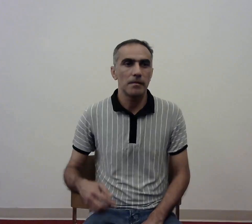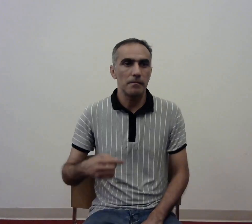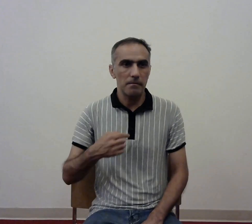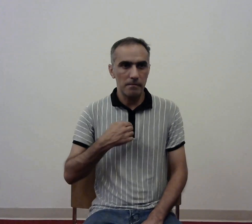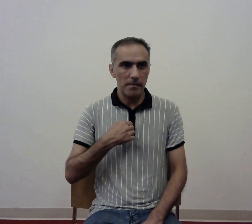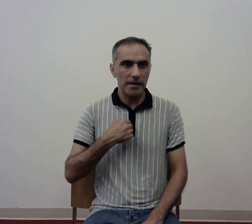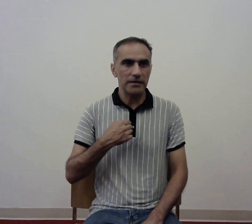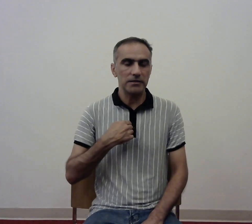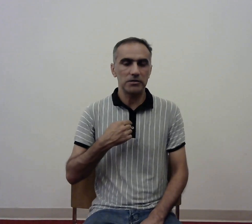mən